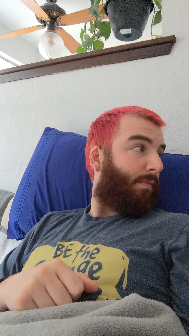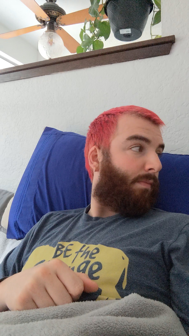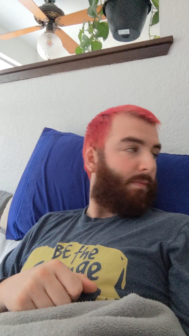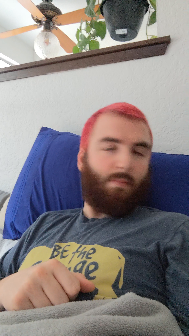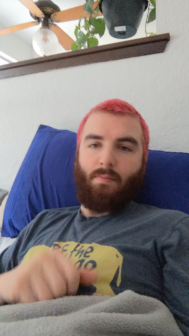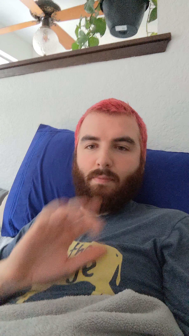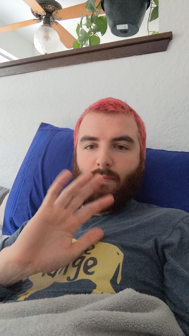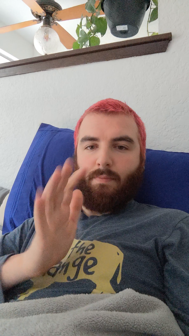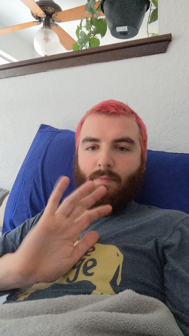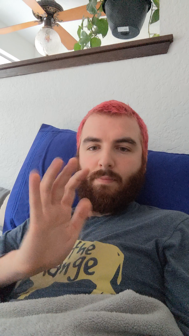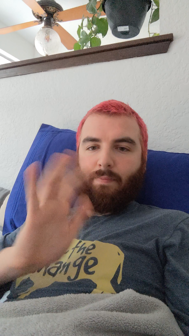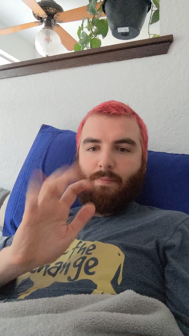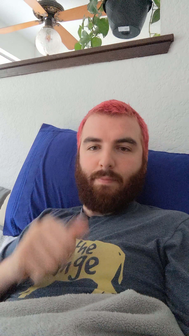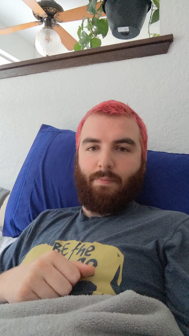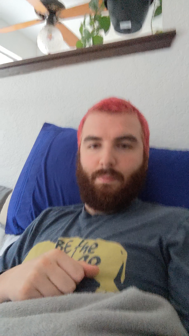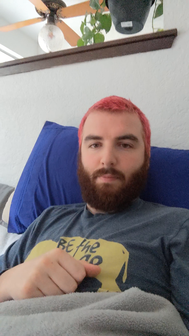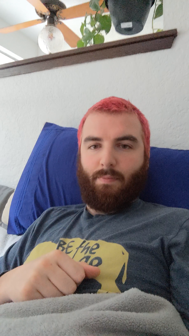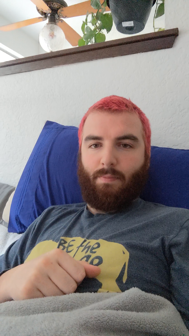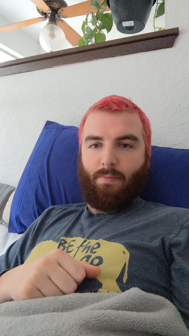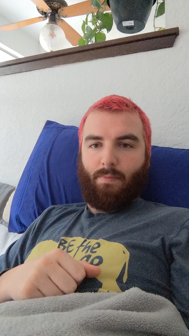cheese